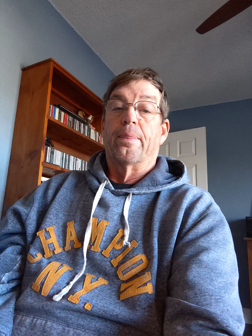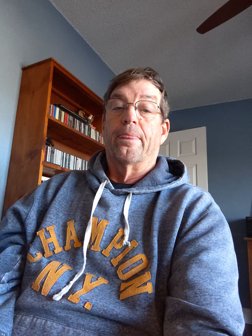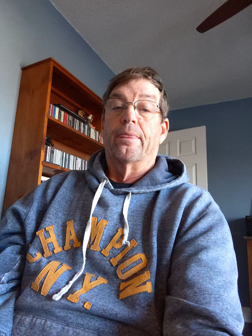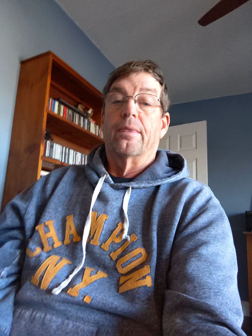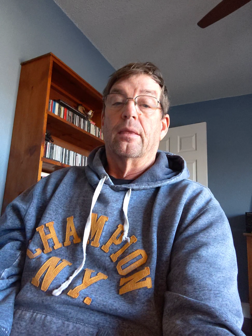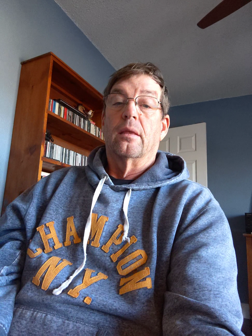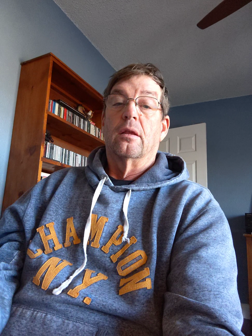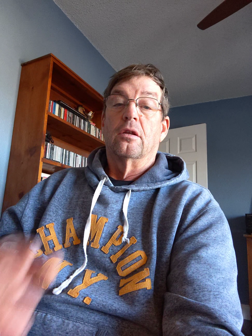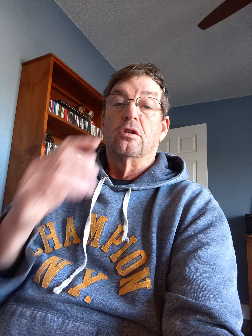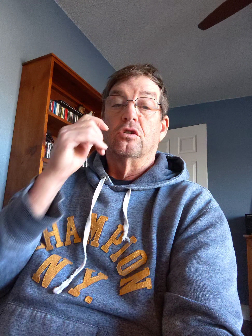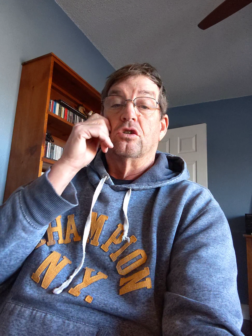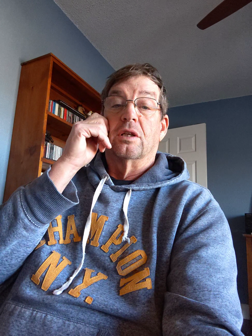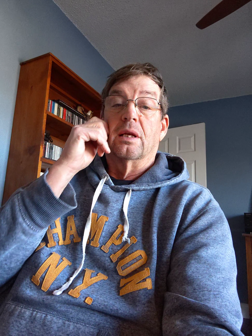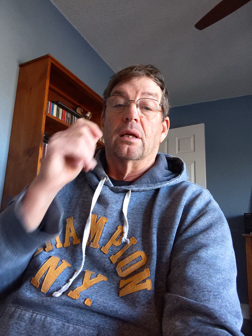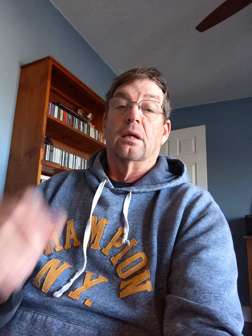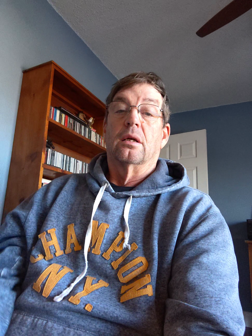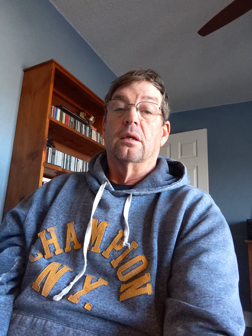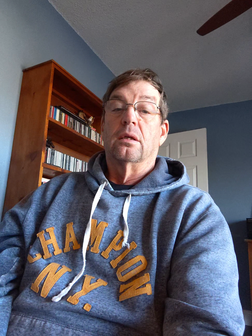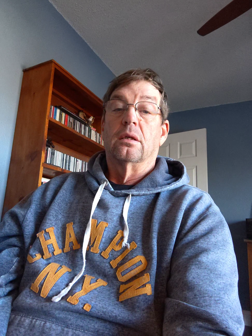cheek